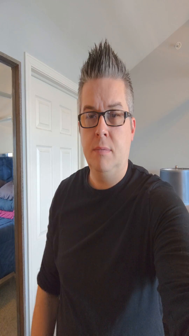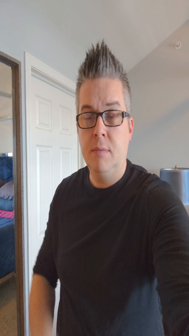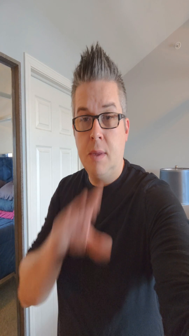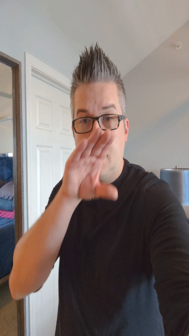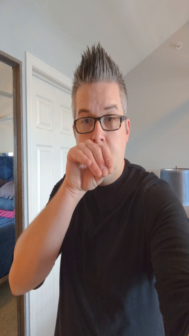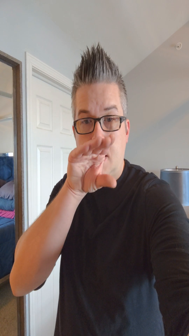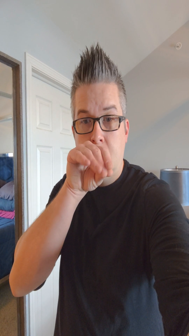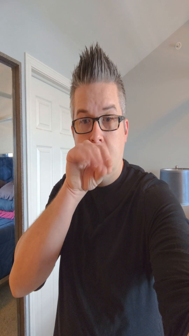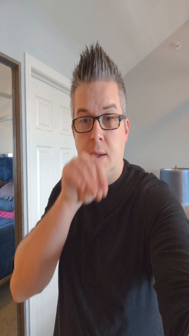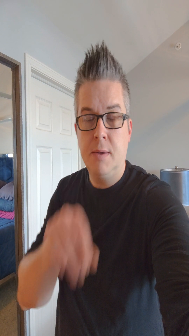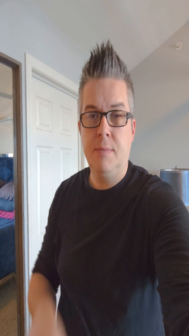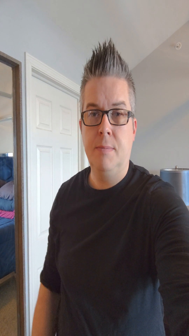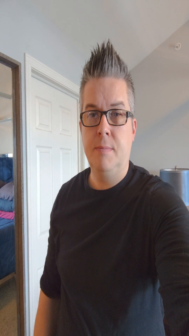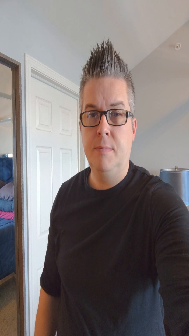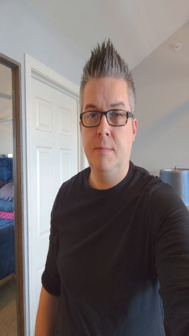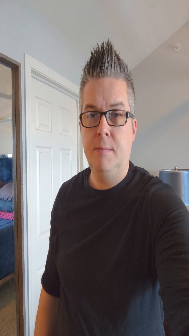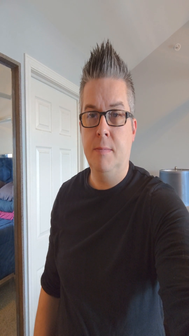goose